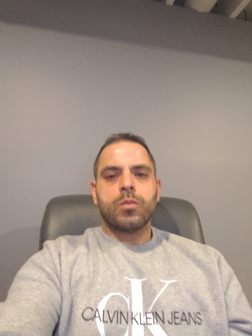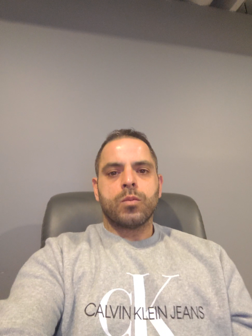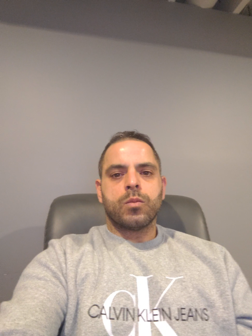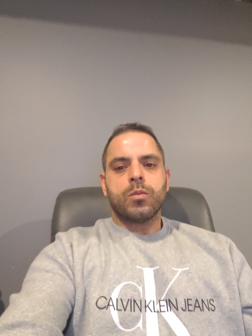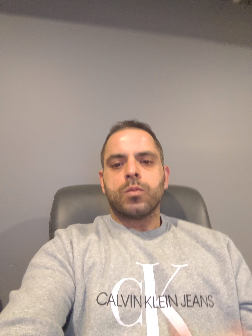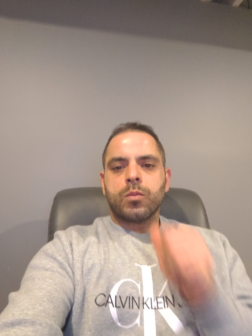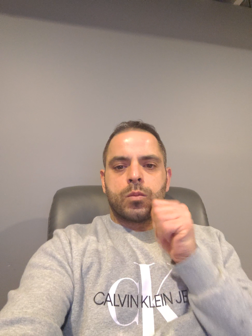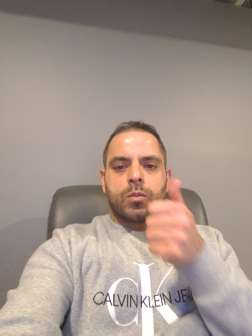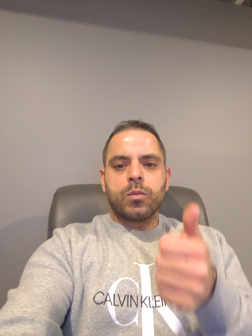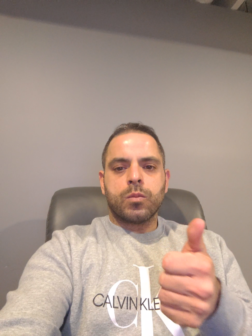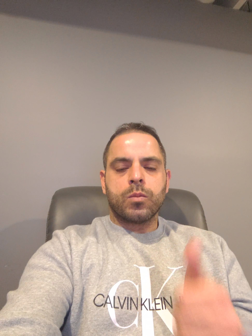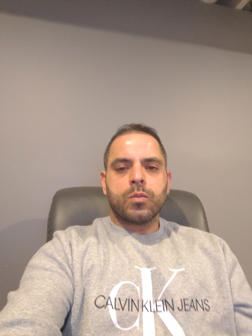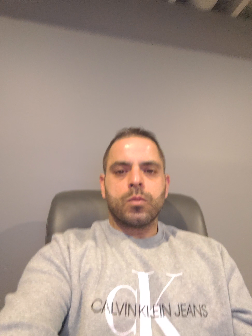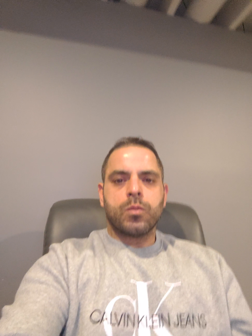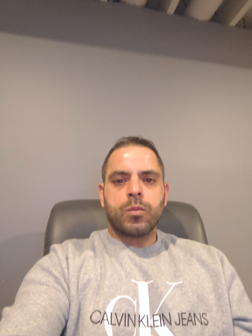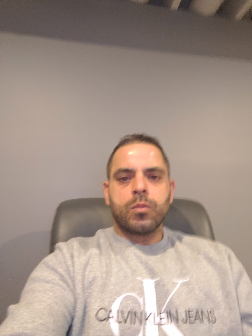tomorrow